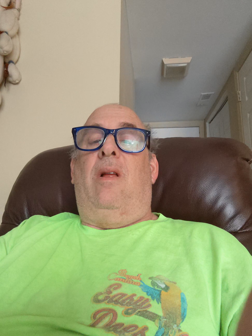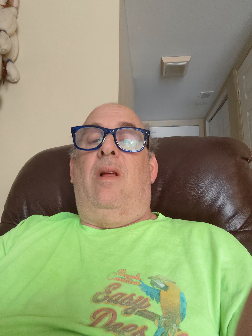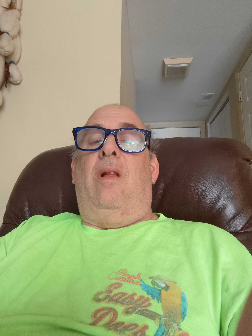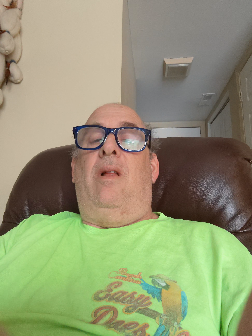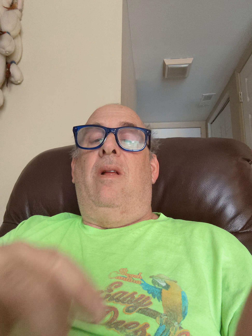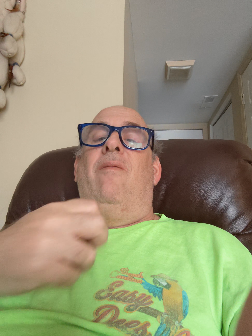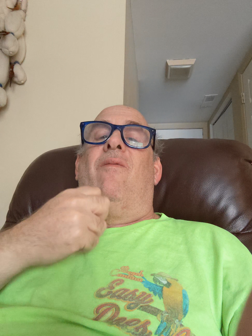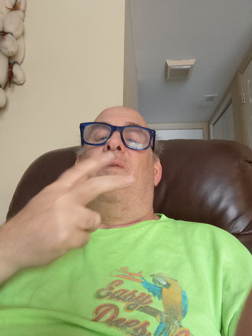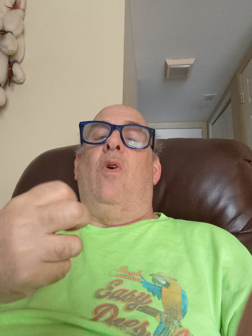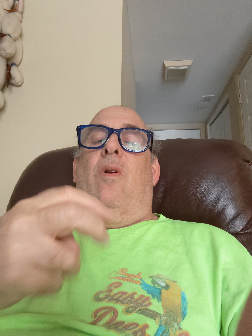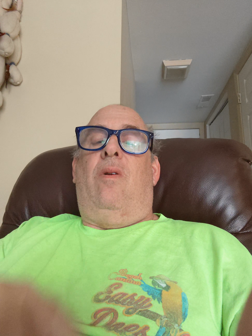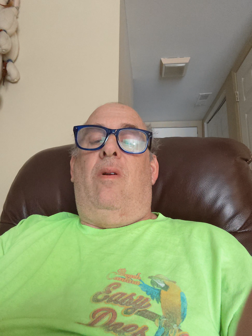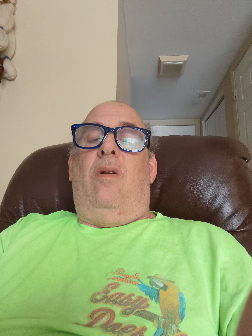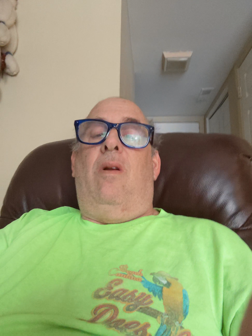frog